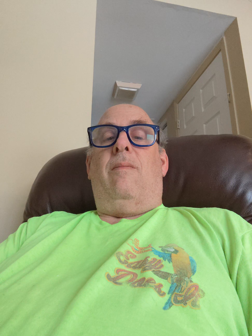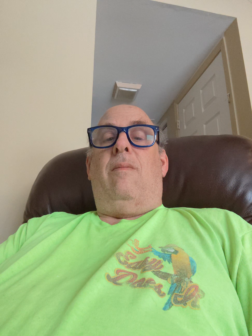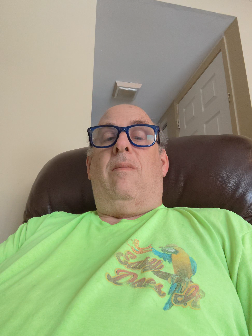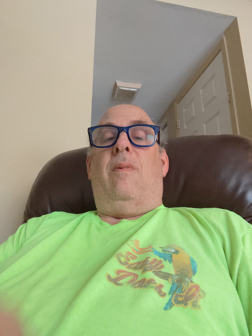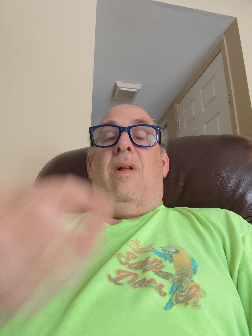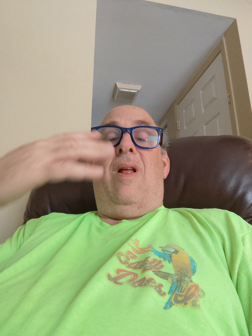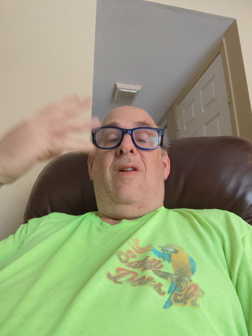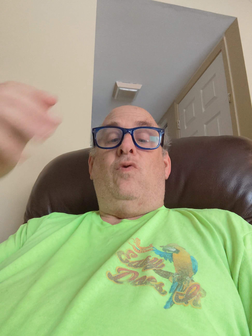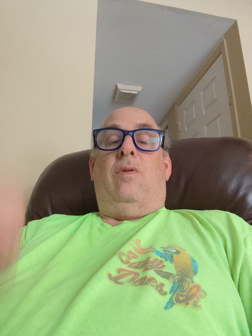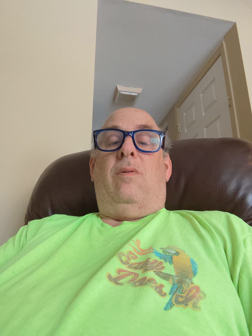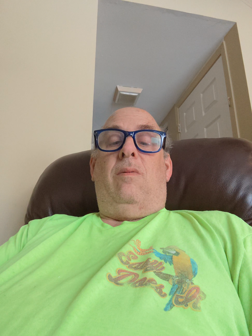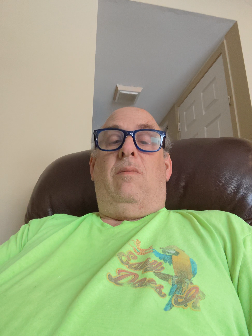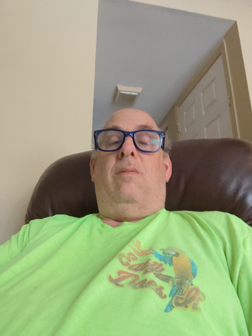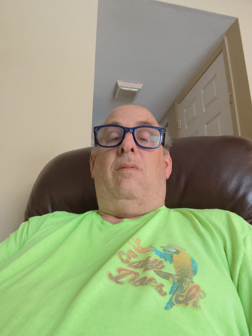outside